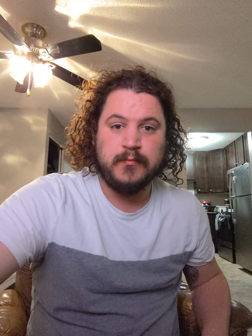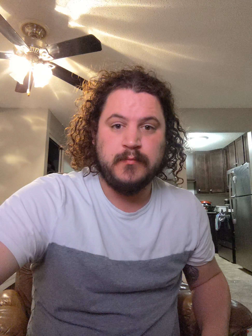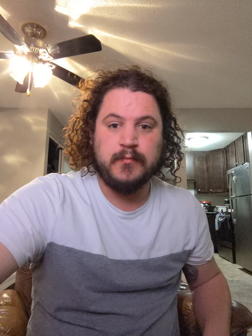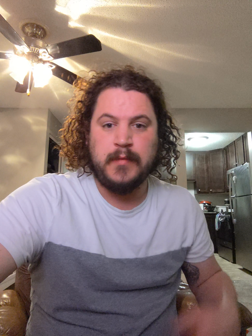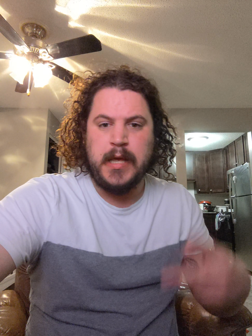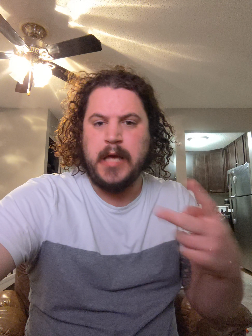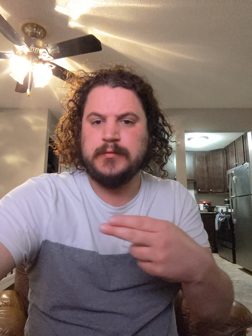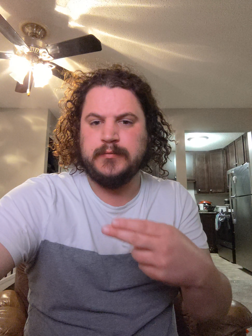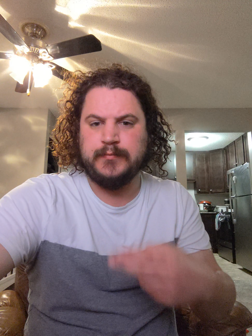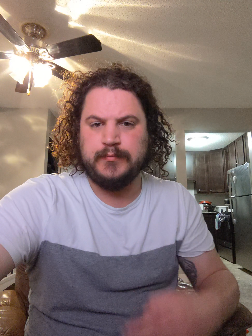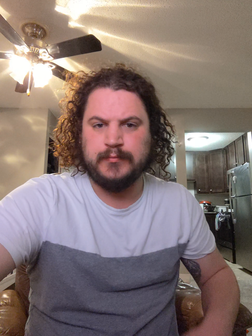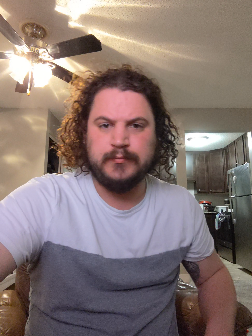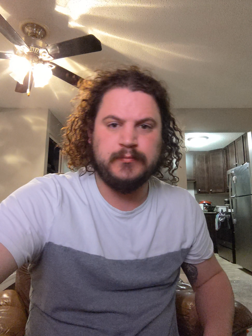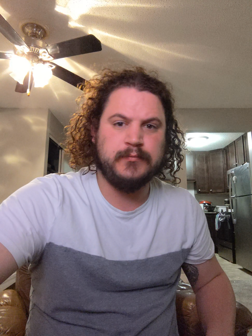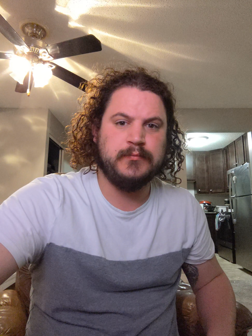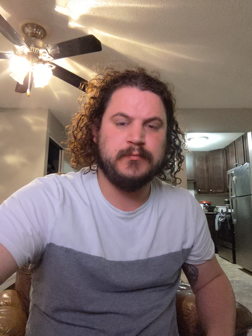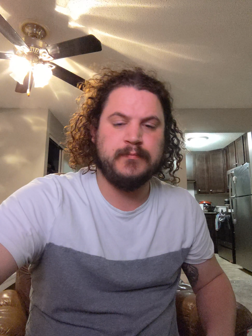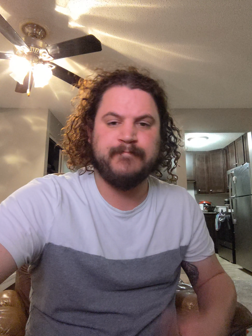cut